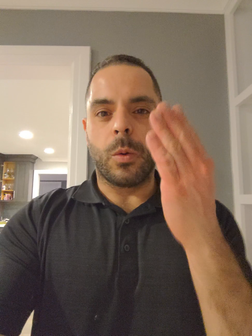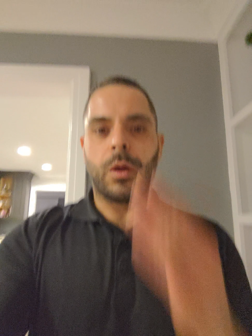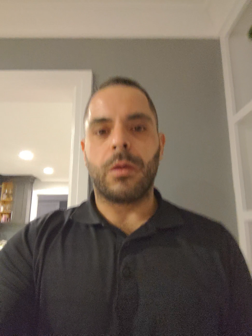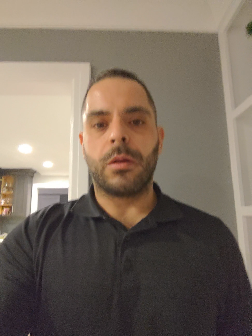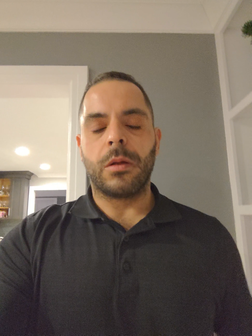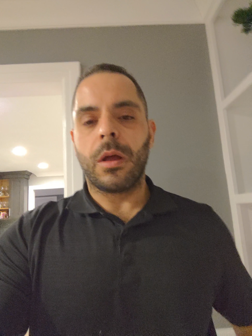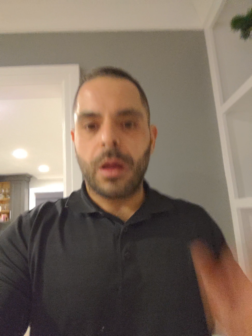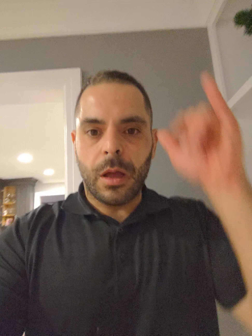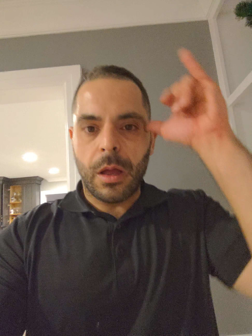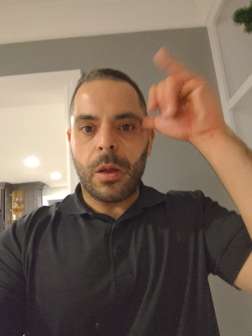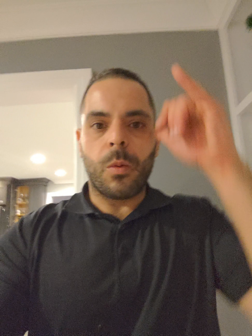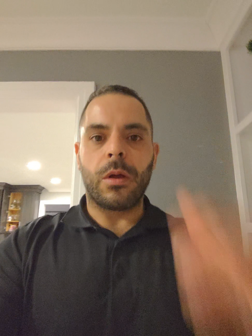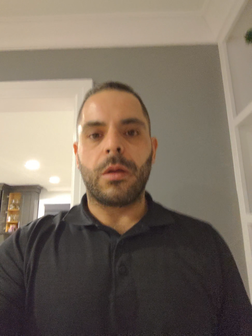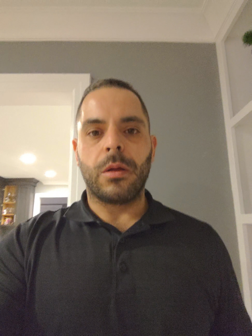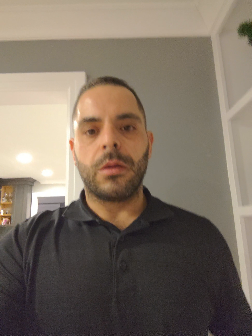cow